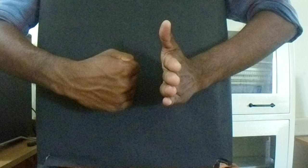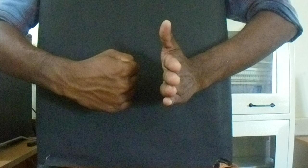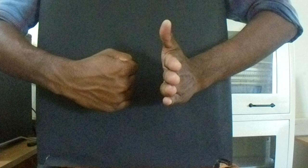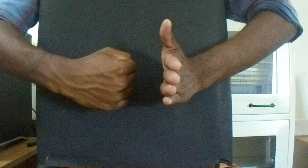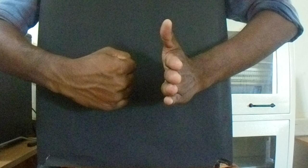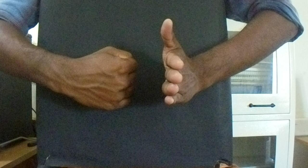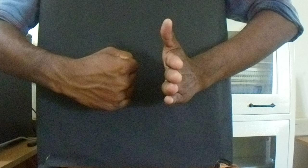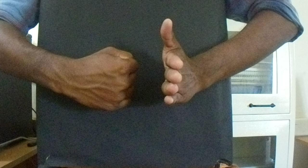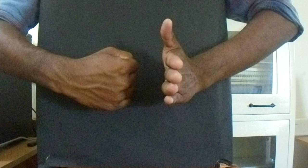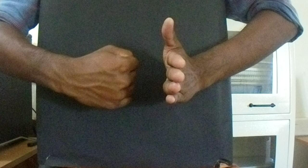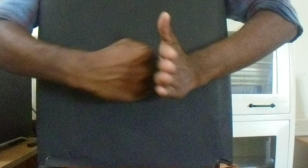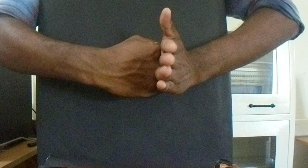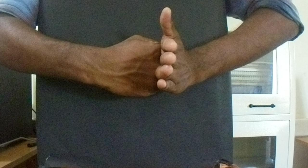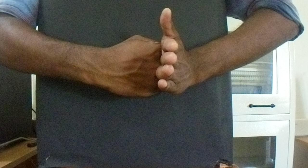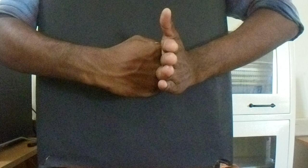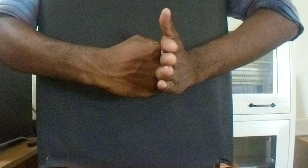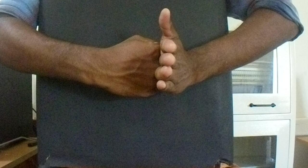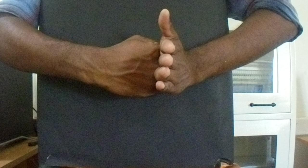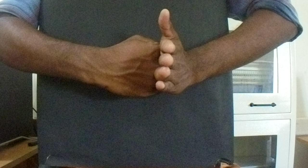accident